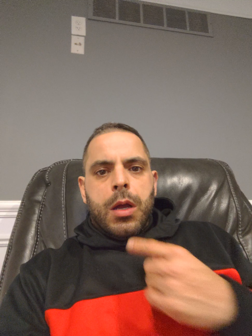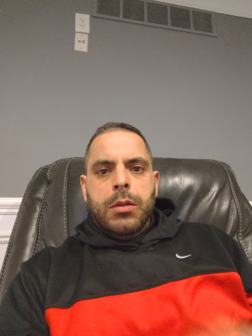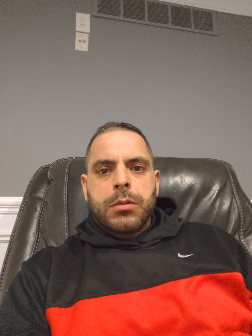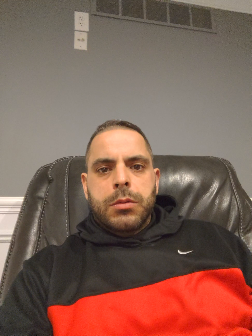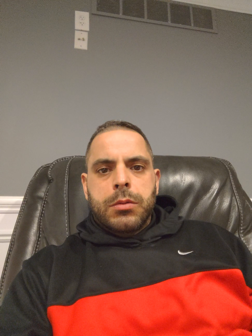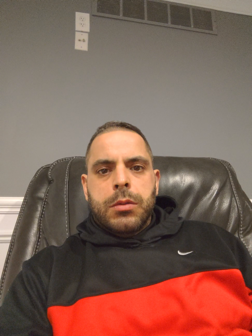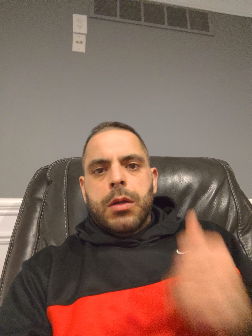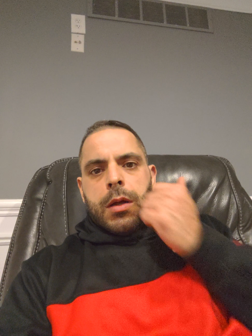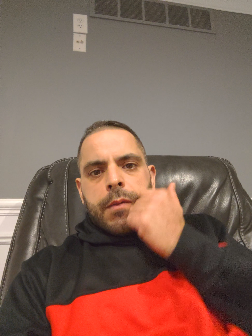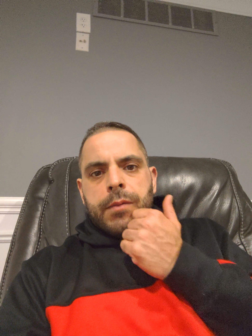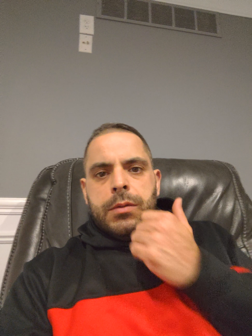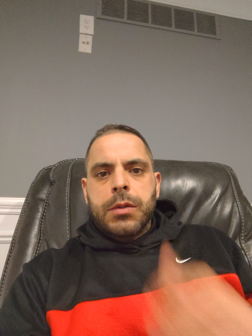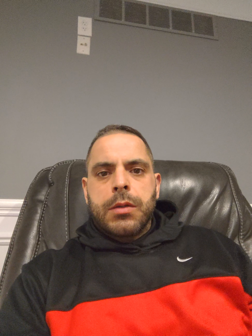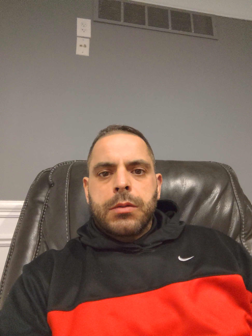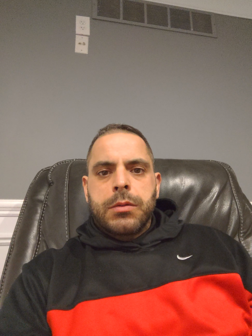every